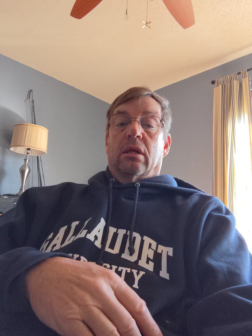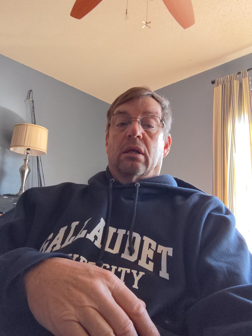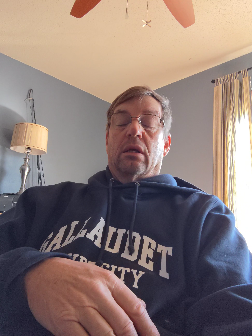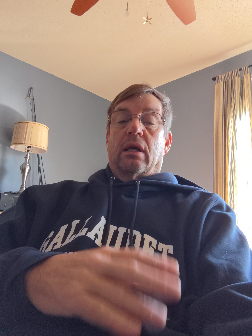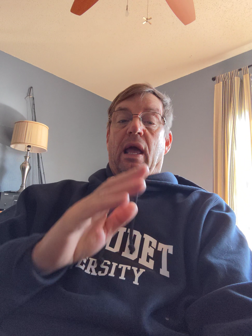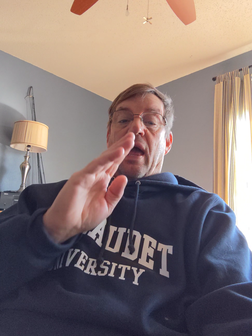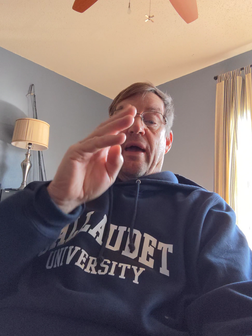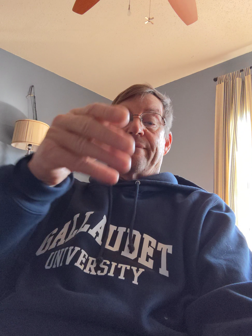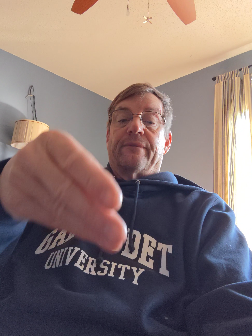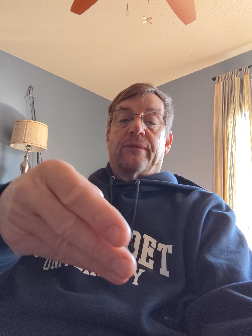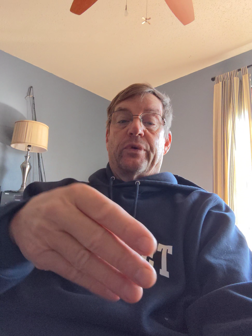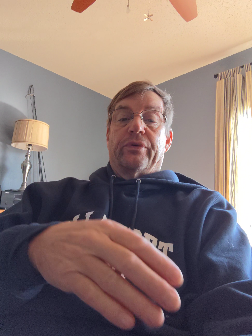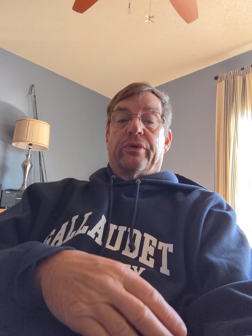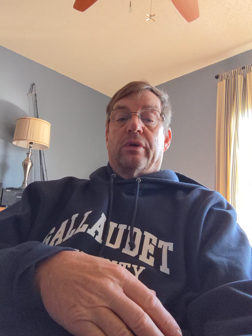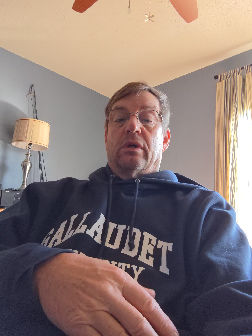after